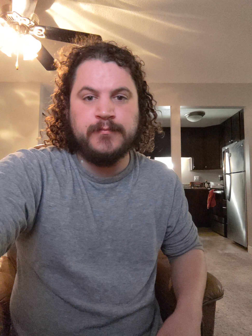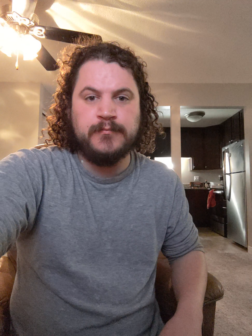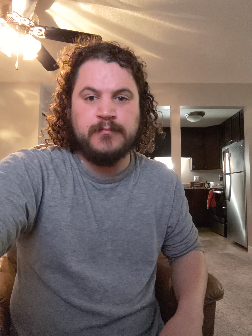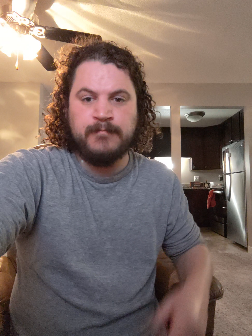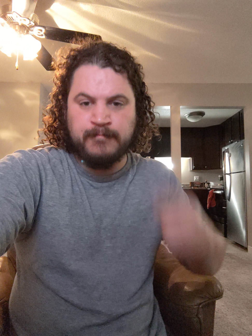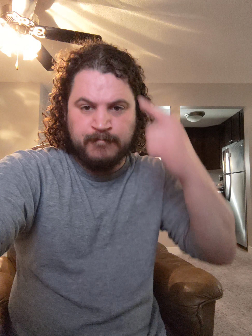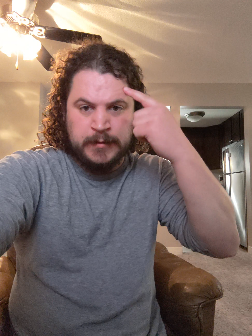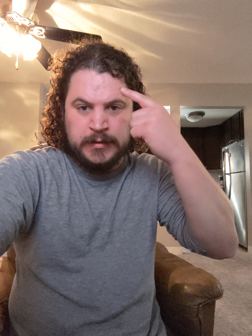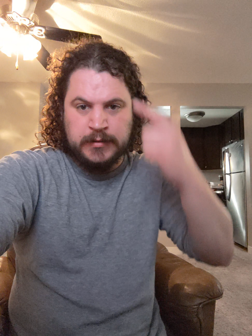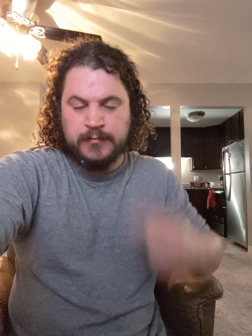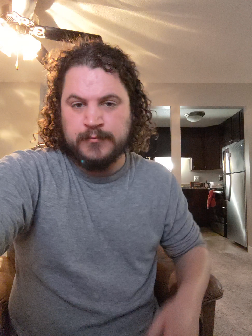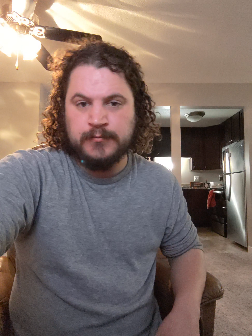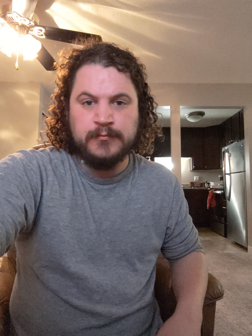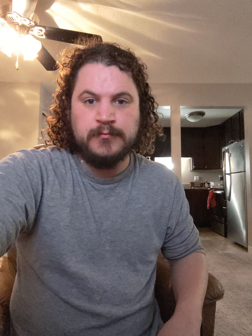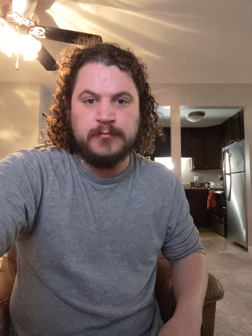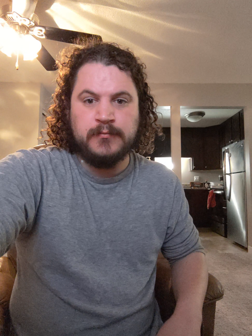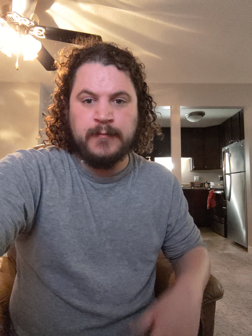penny